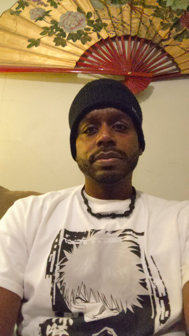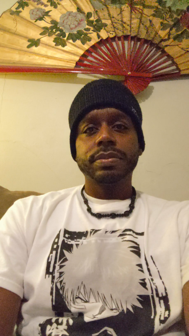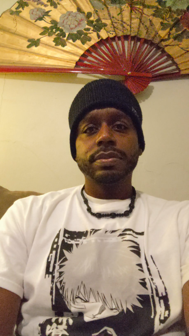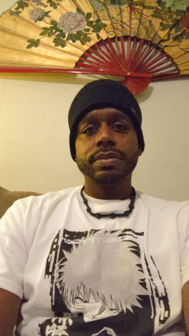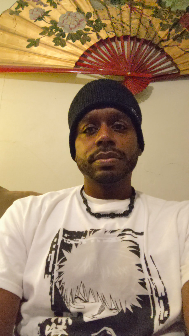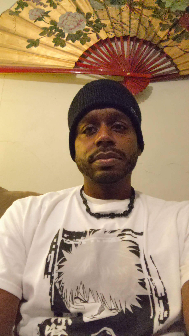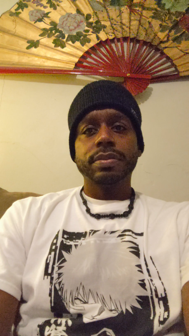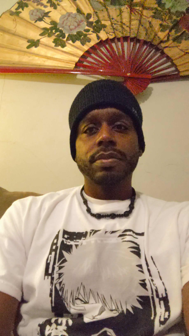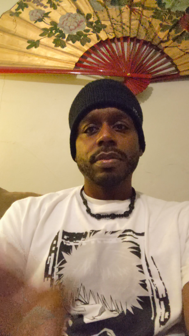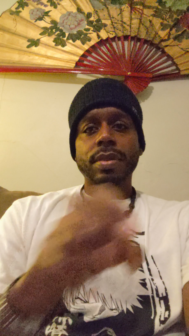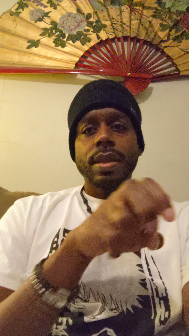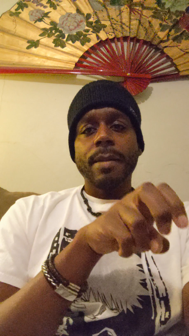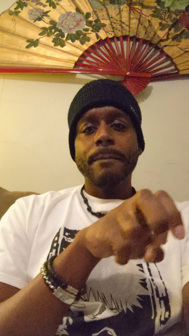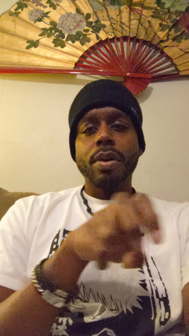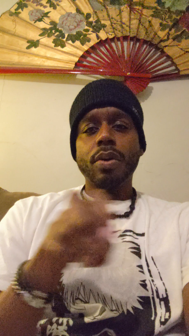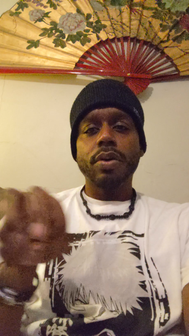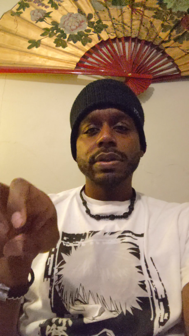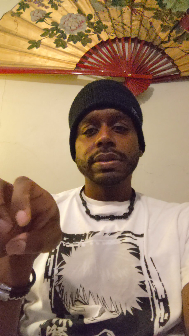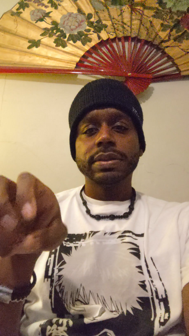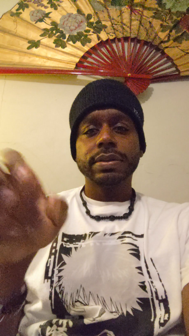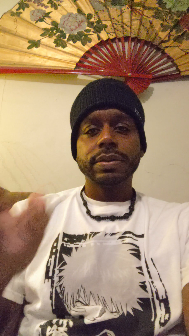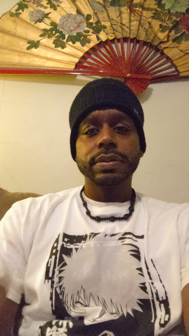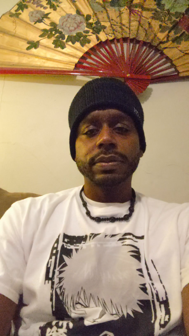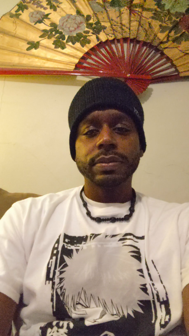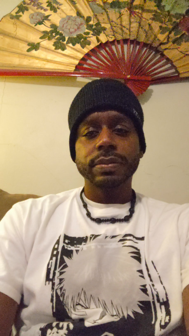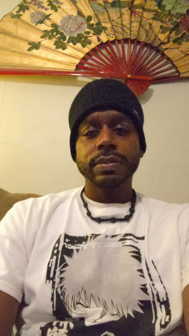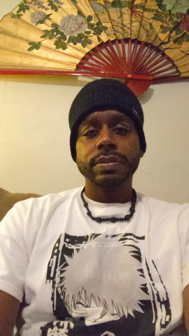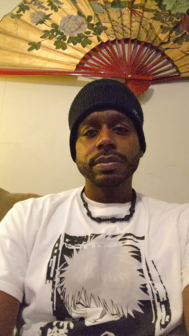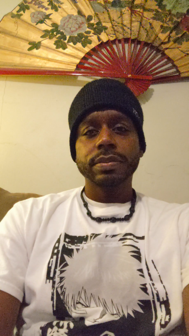porch